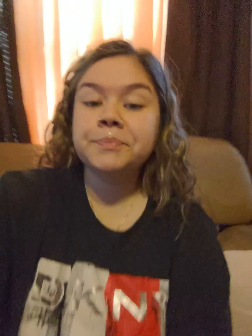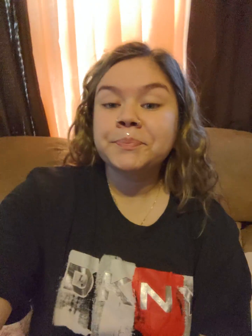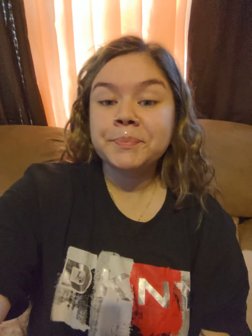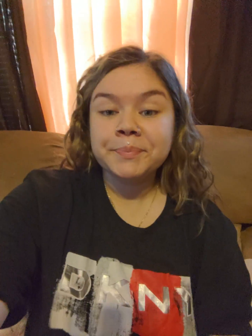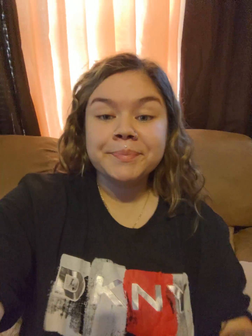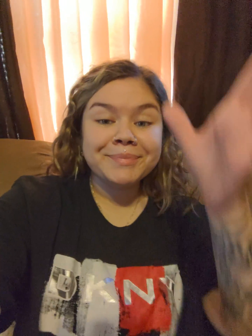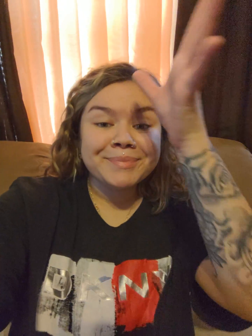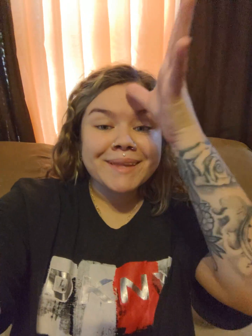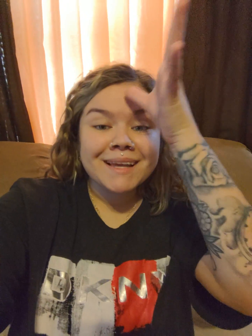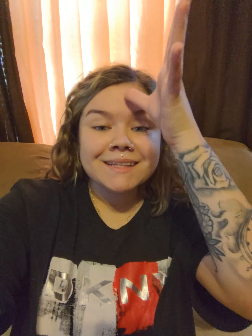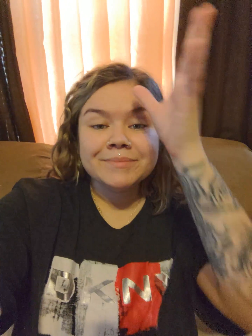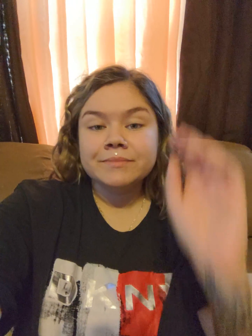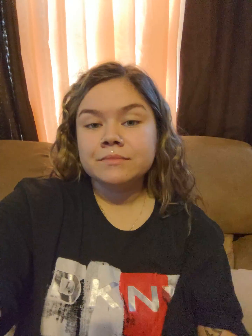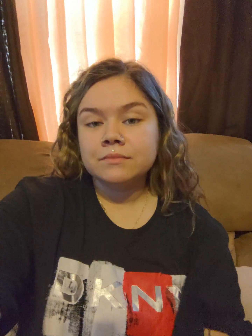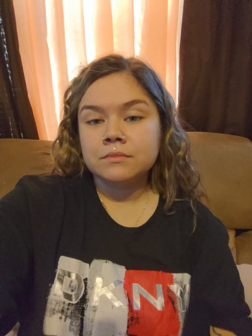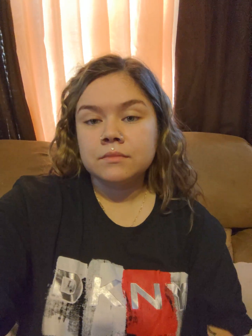daddy